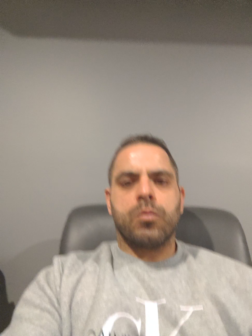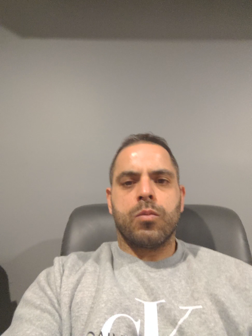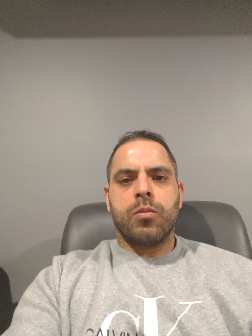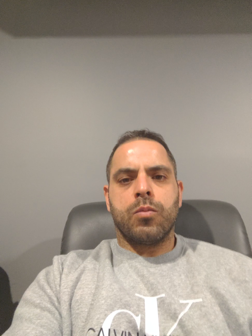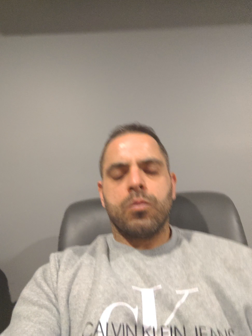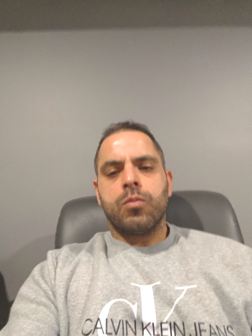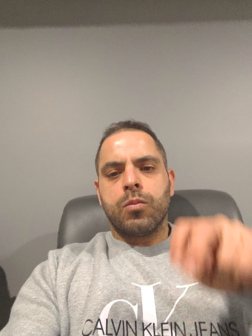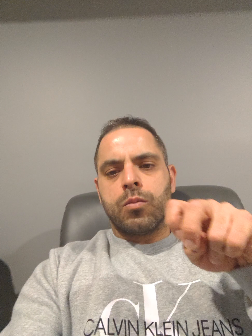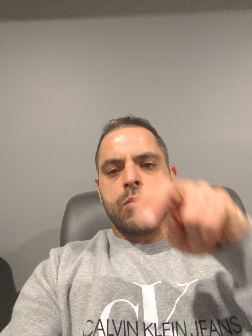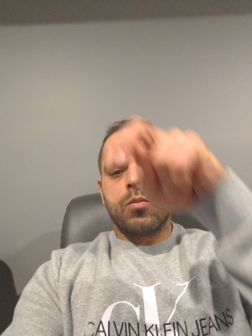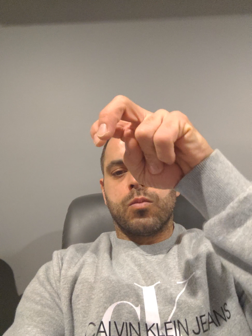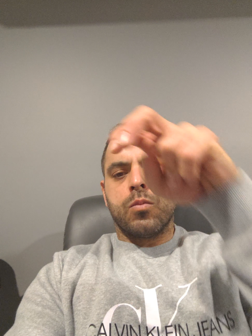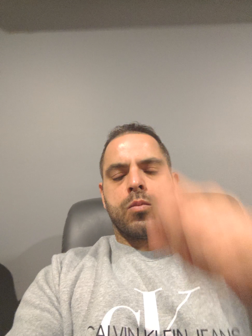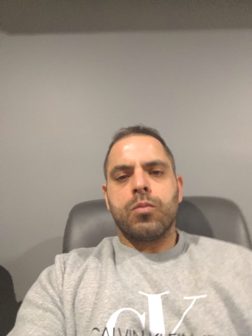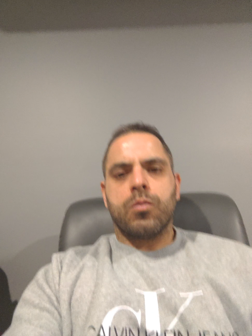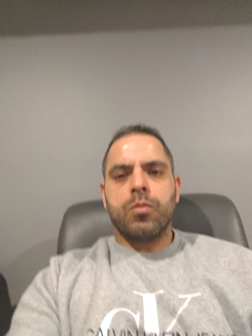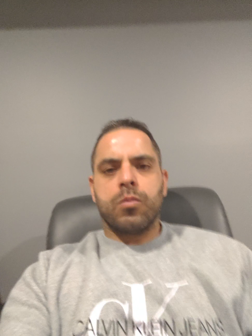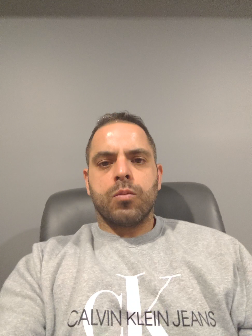stairs